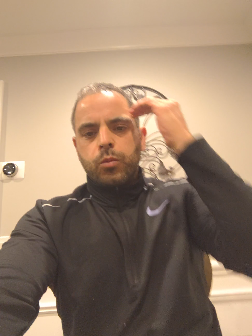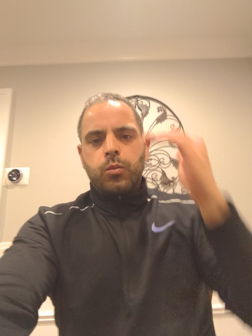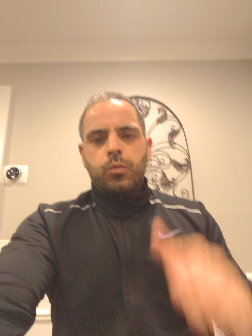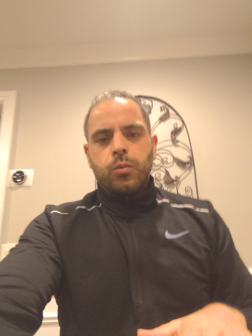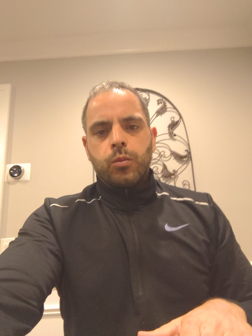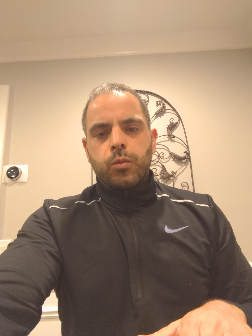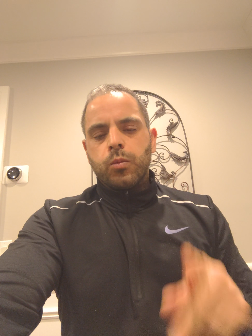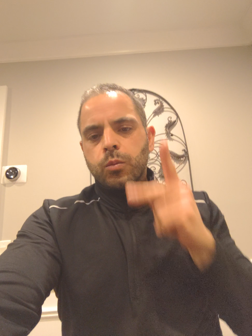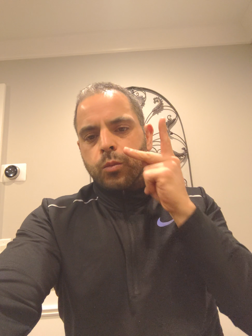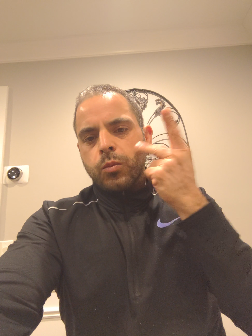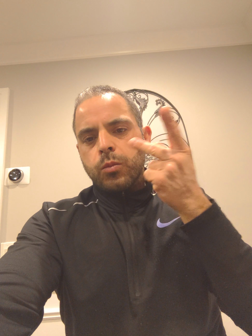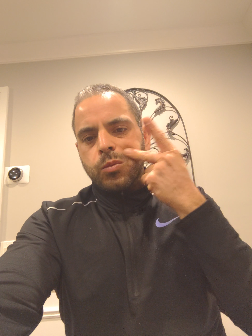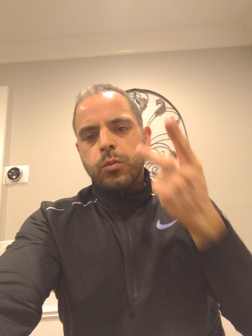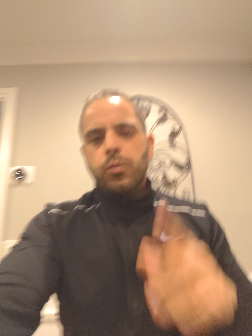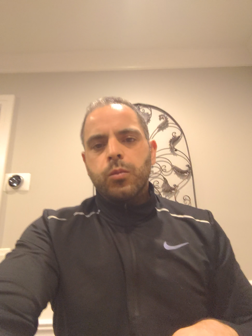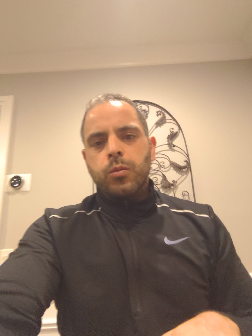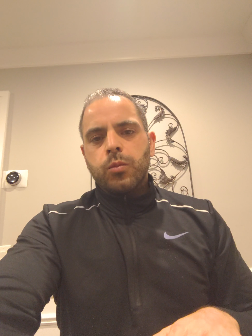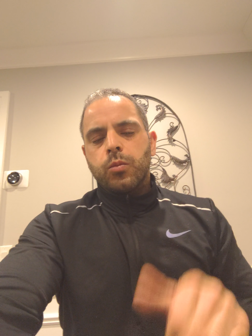kitty